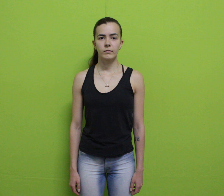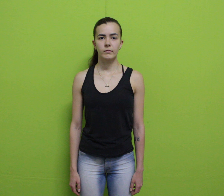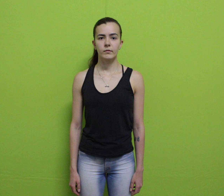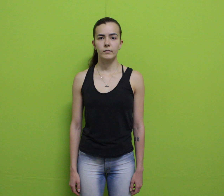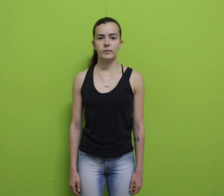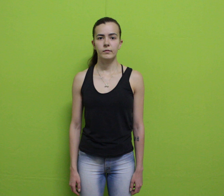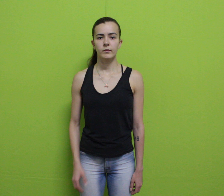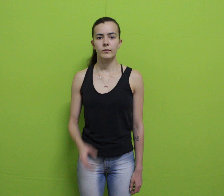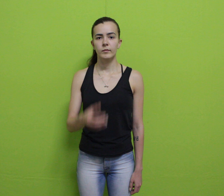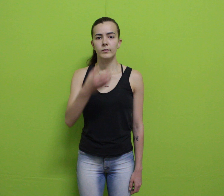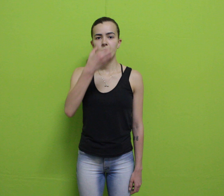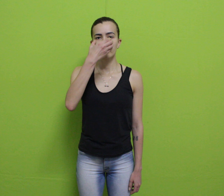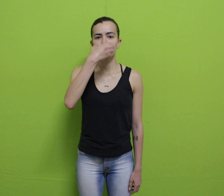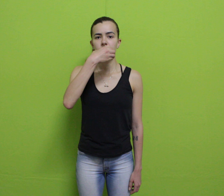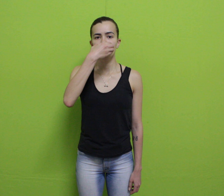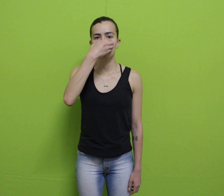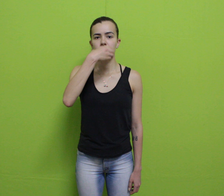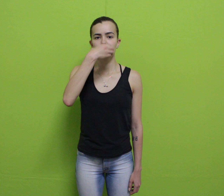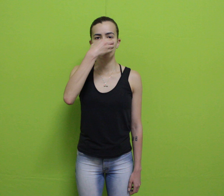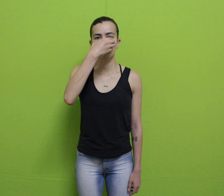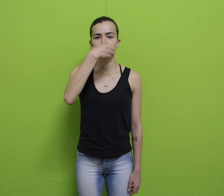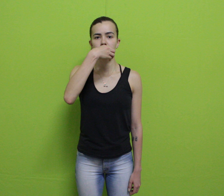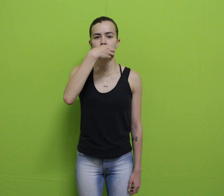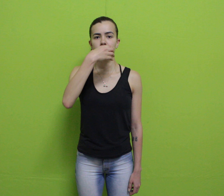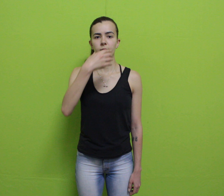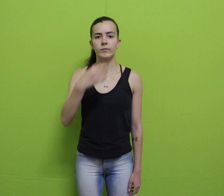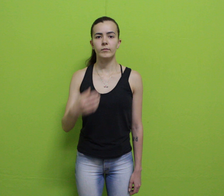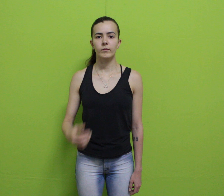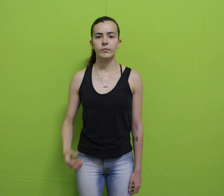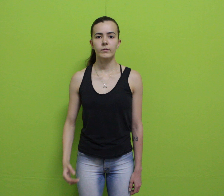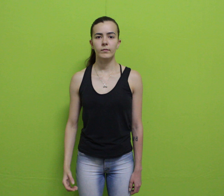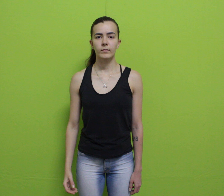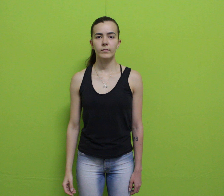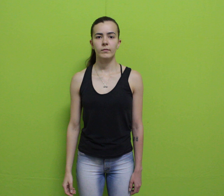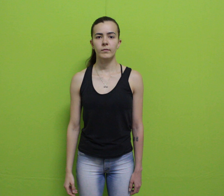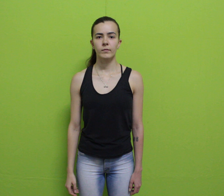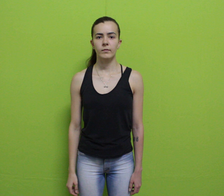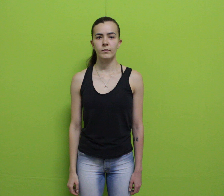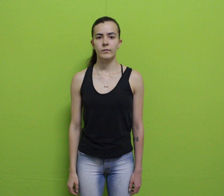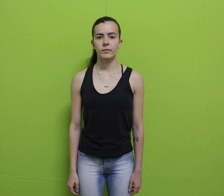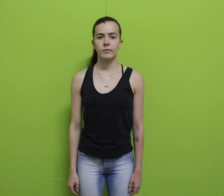maçã